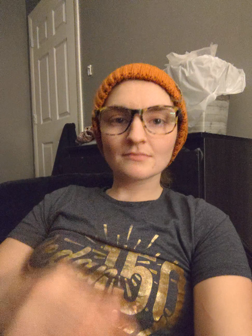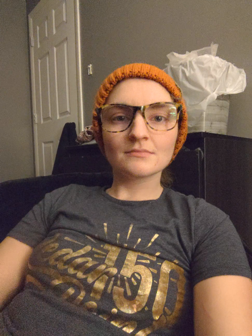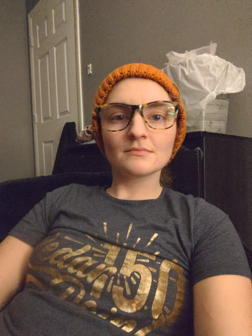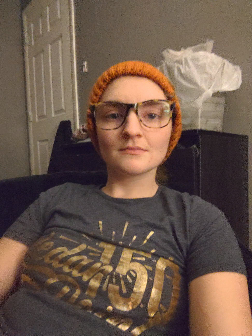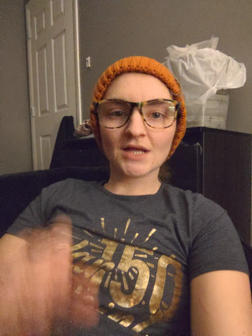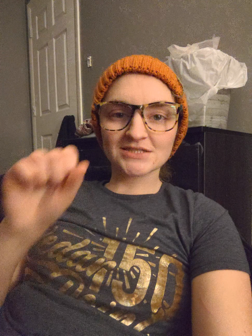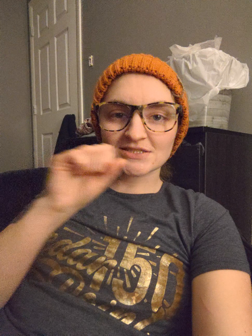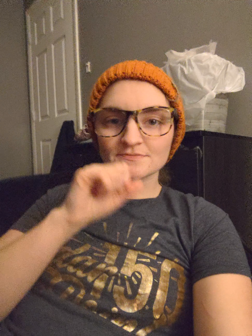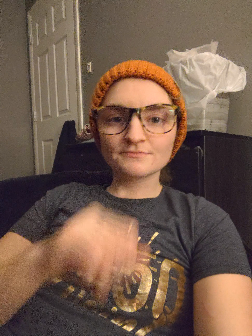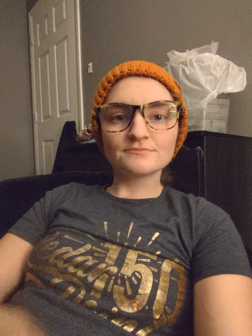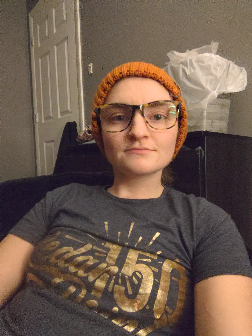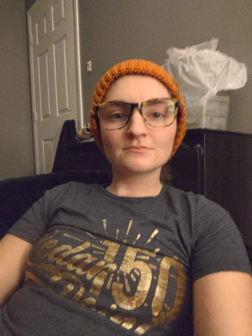carrot